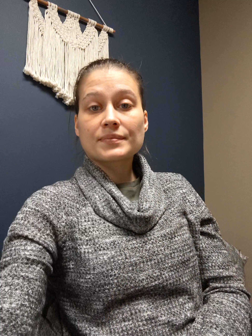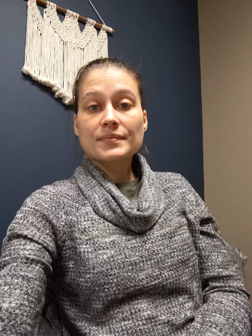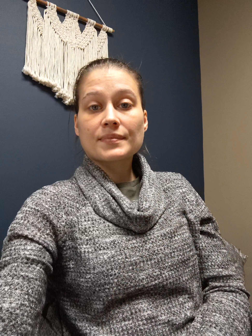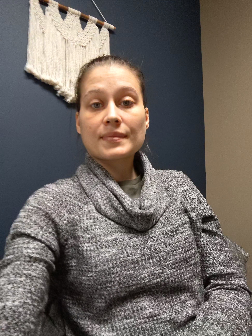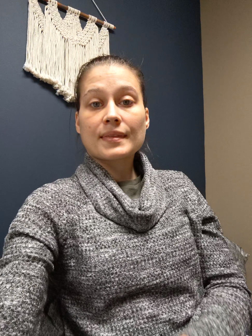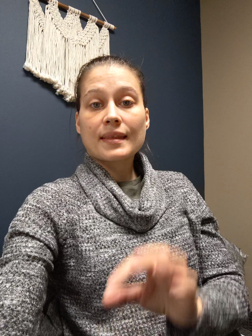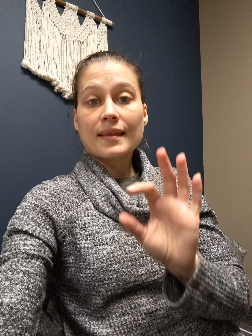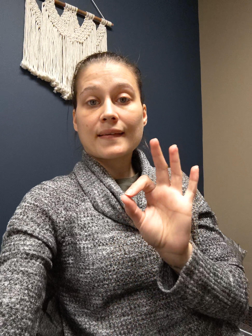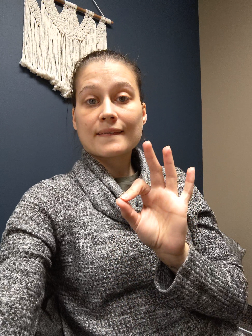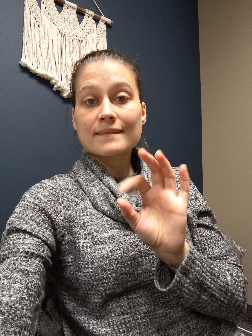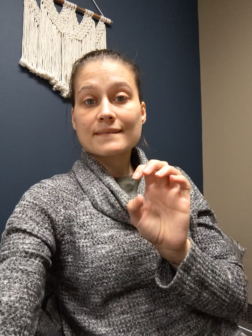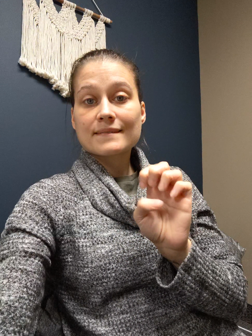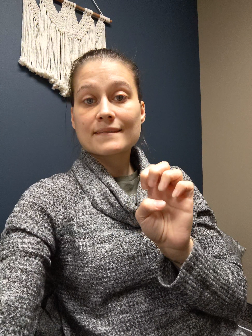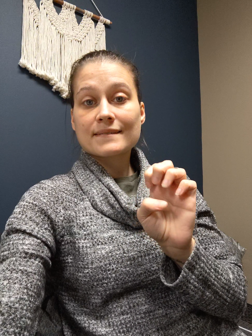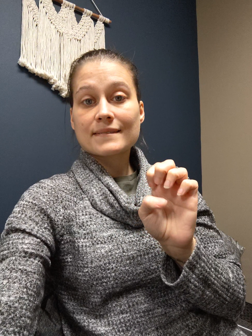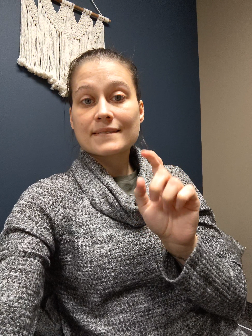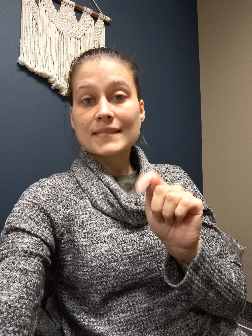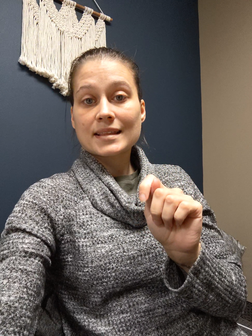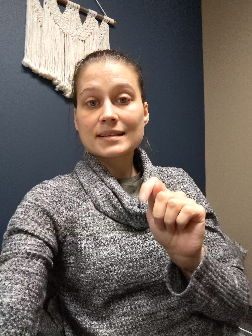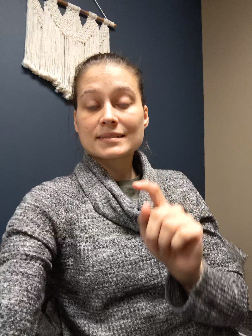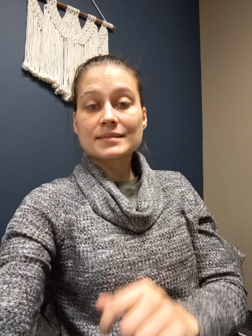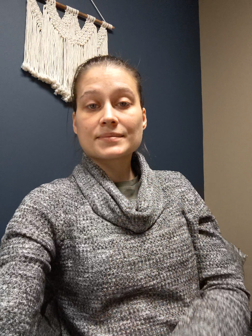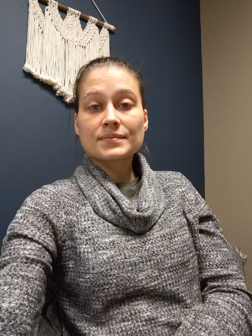feet